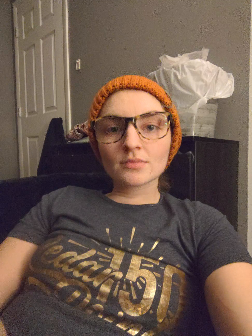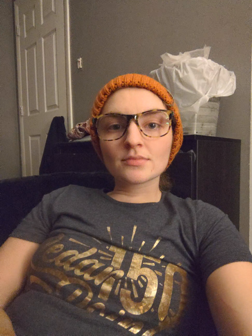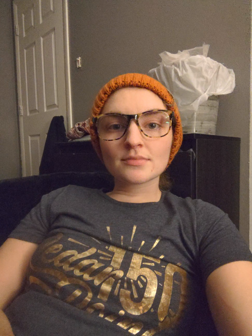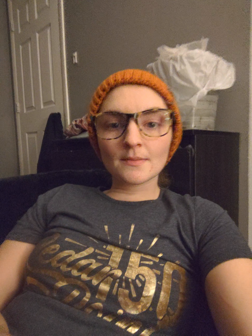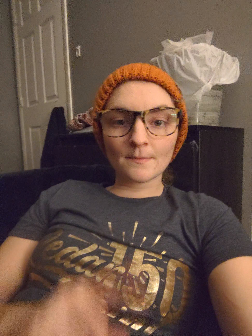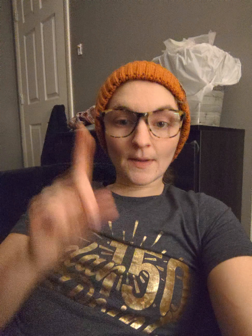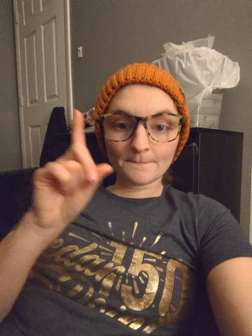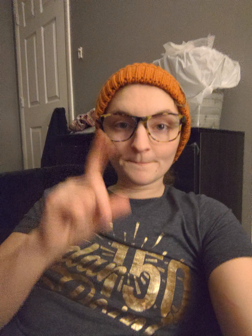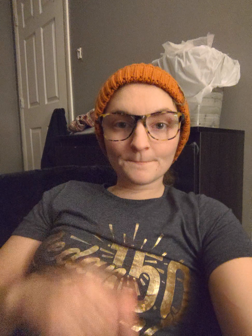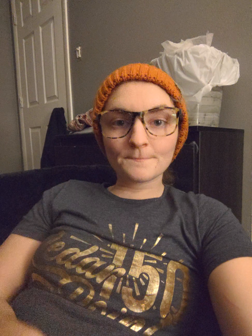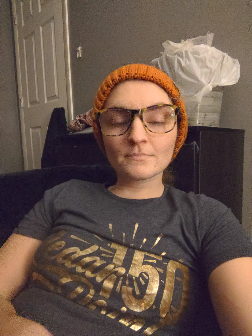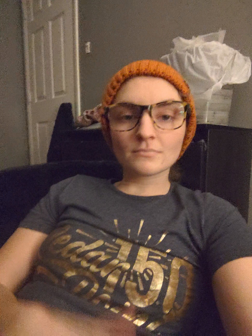up